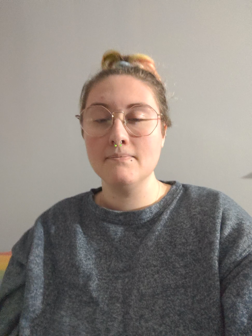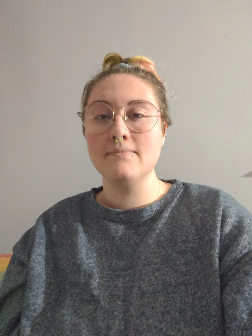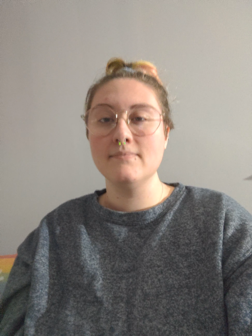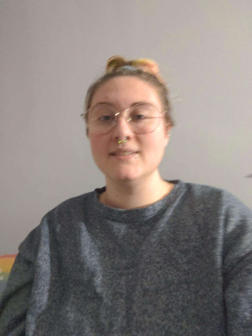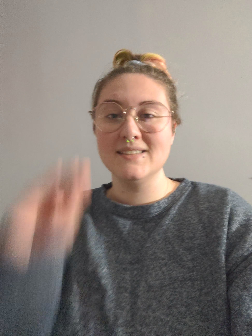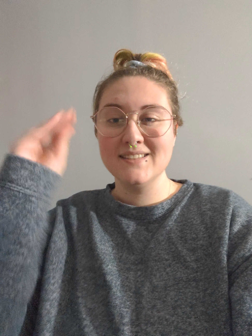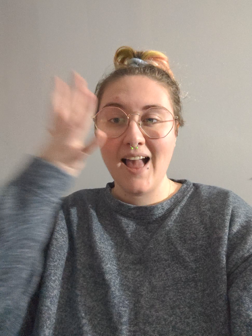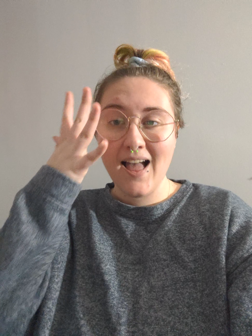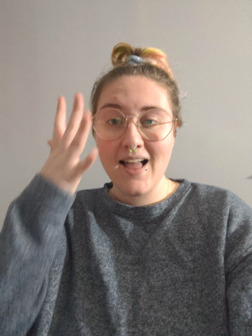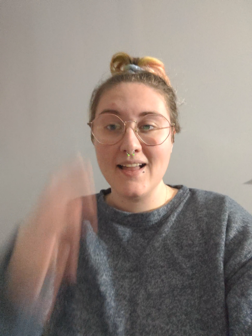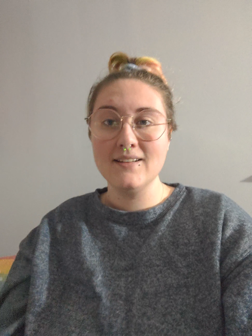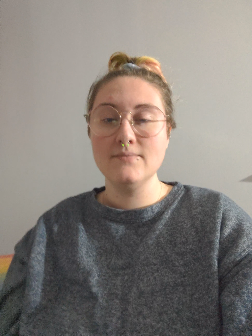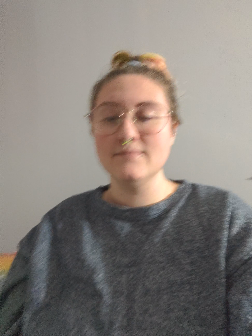sun